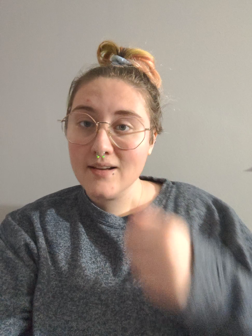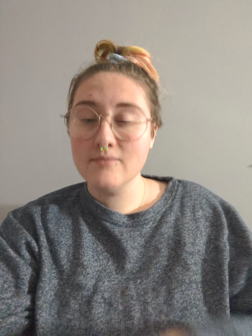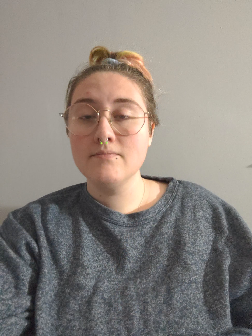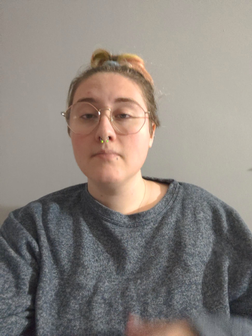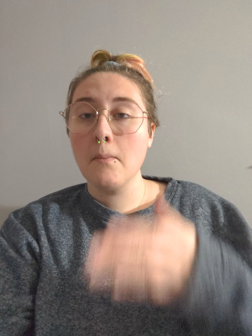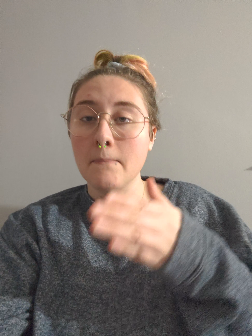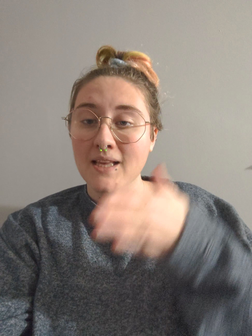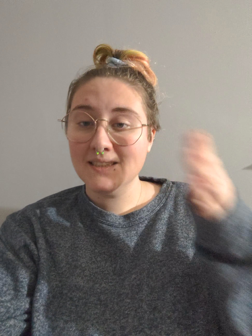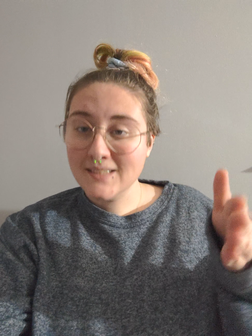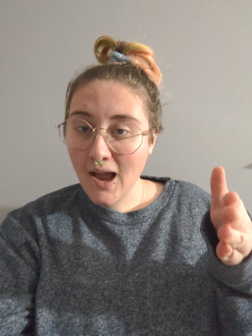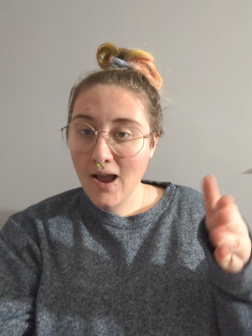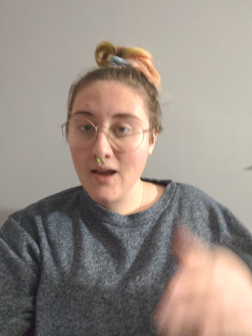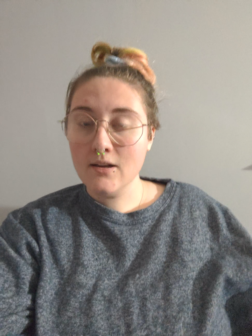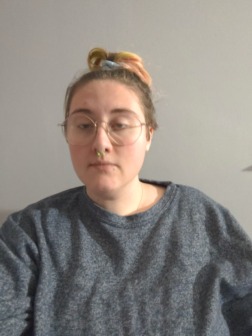beside